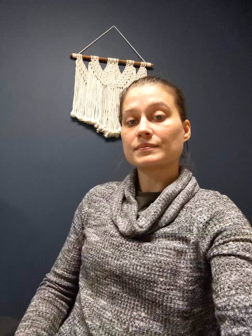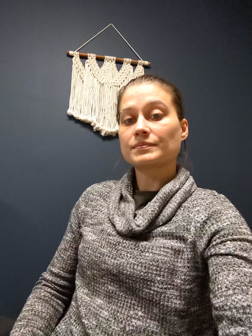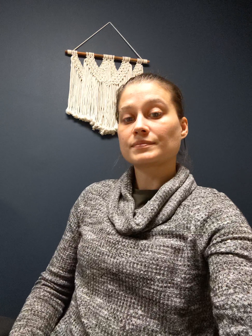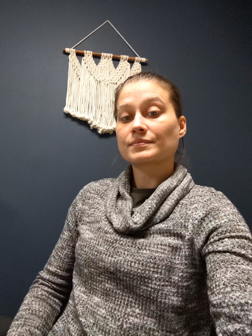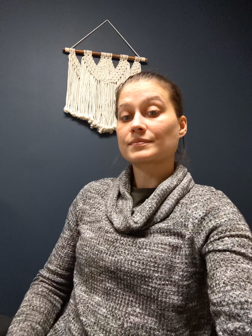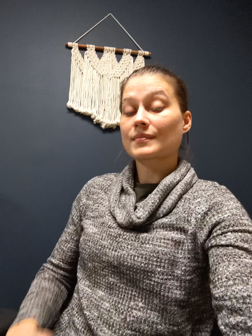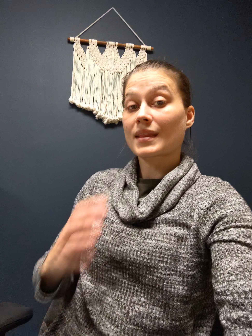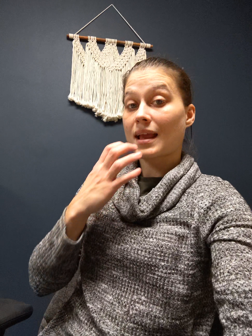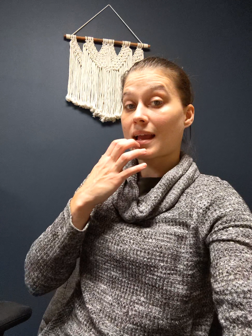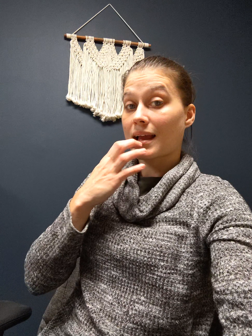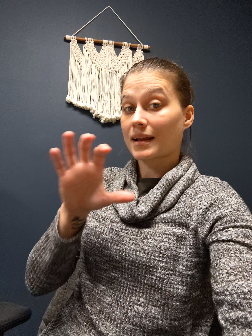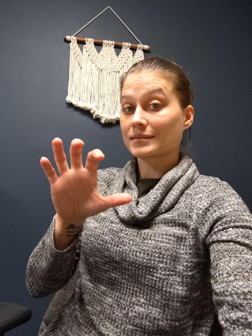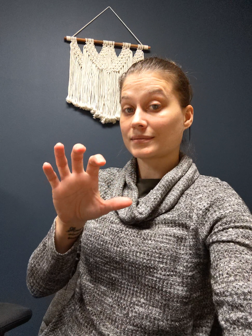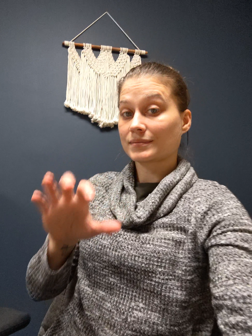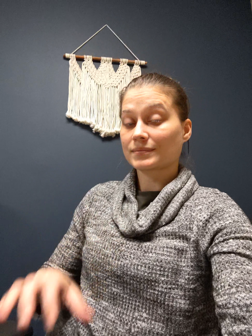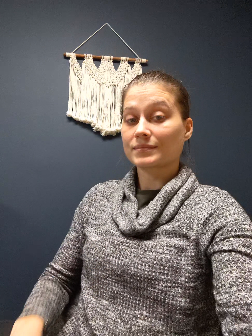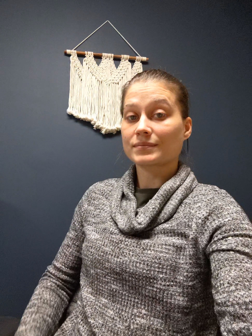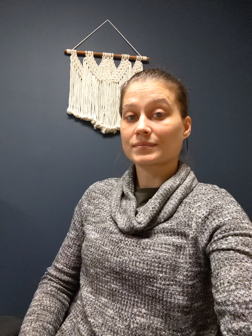hot